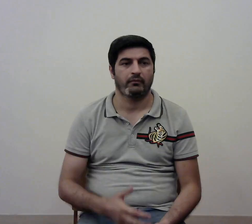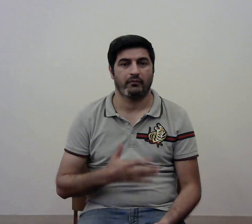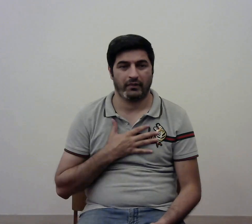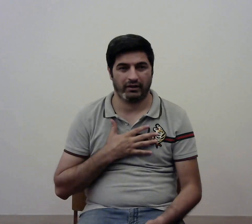mən